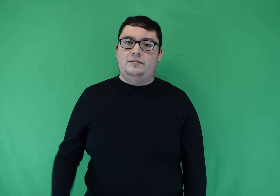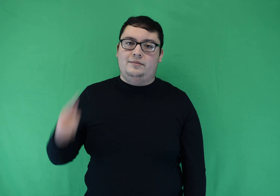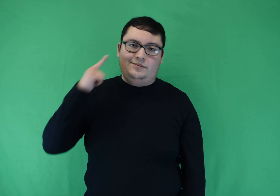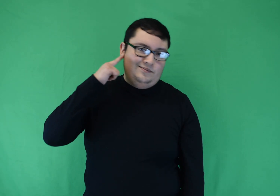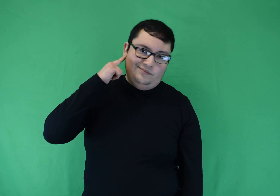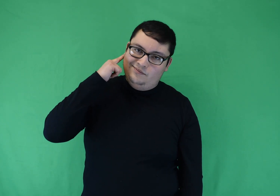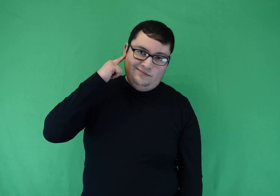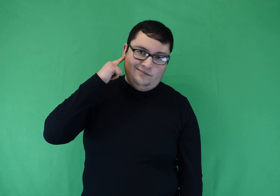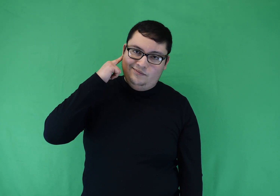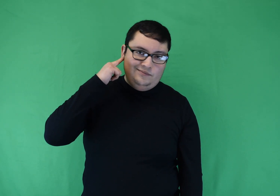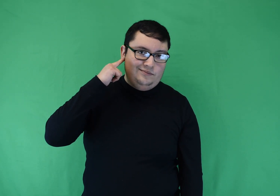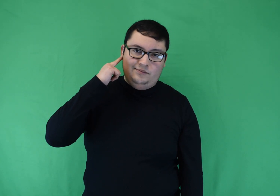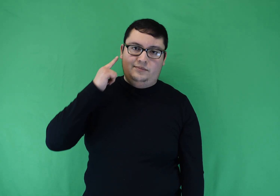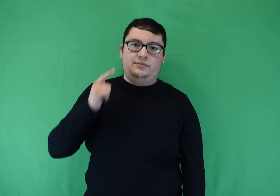no escuchar